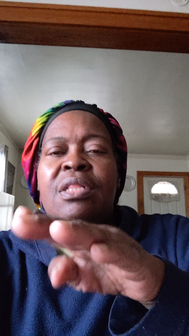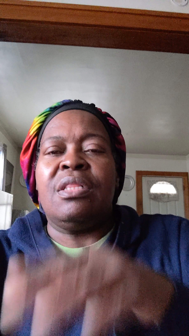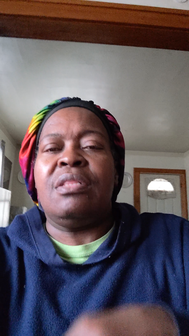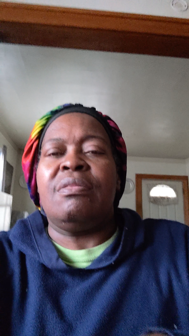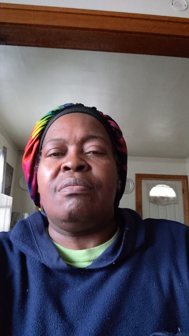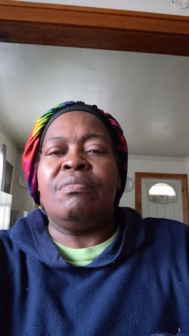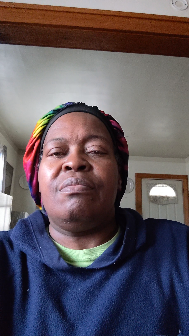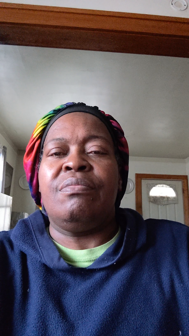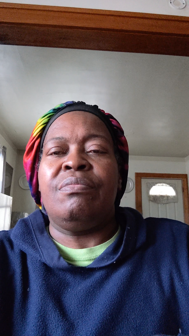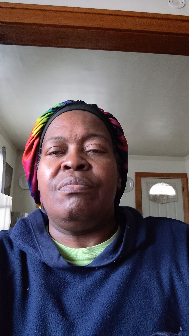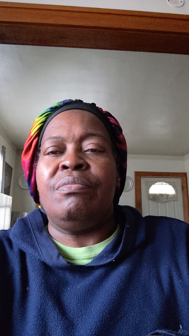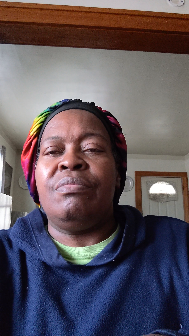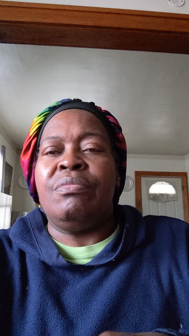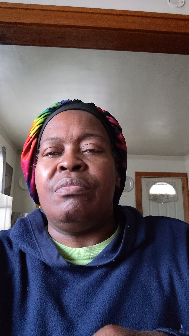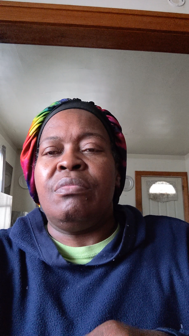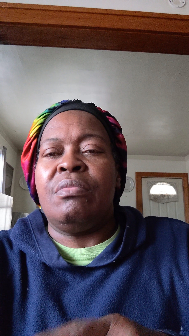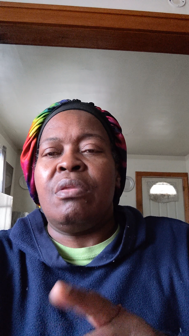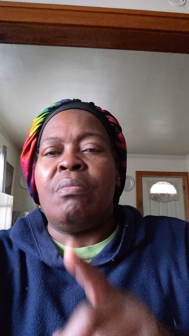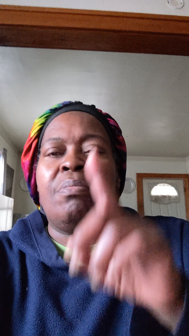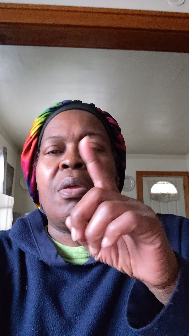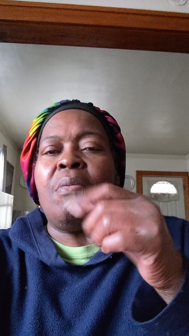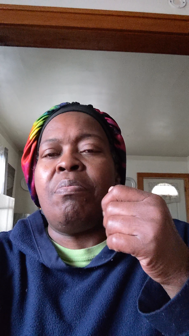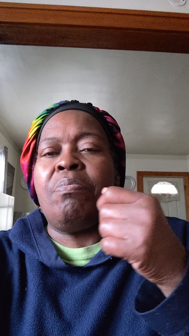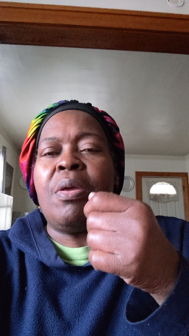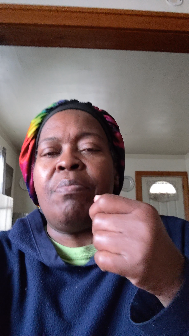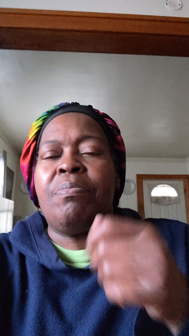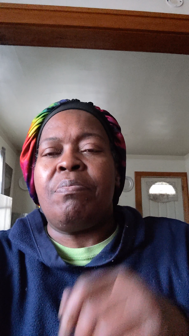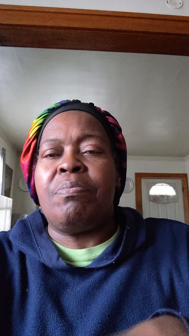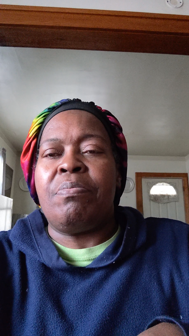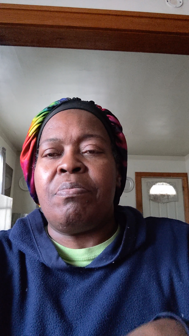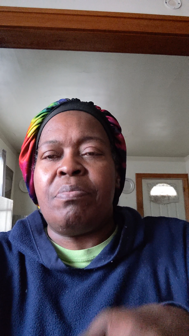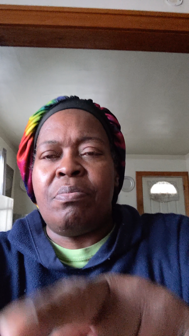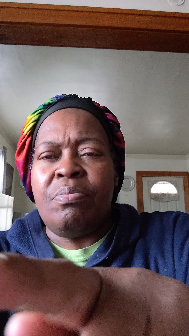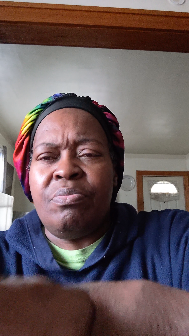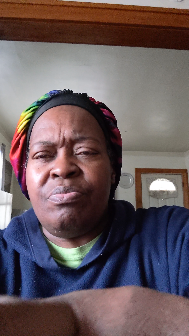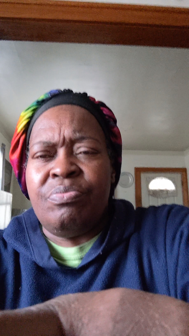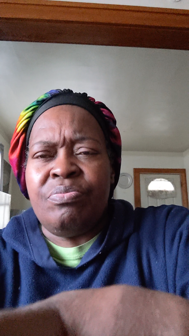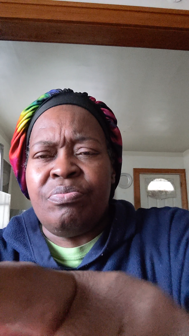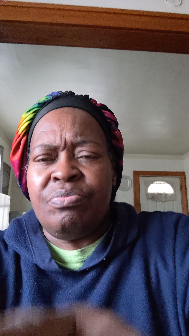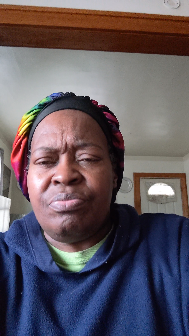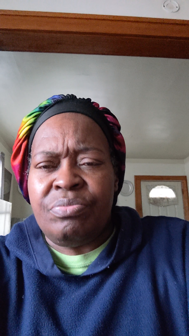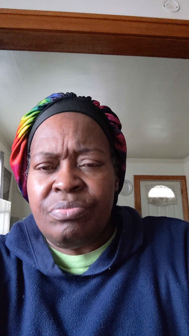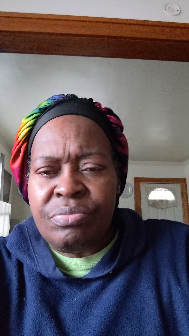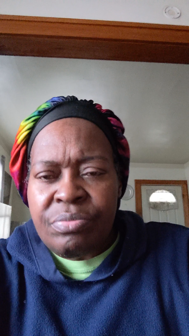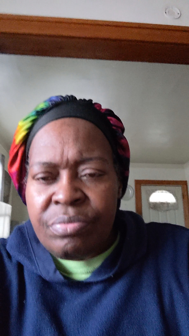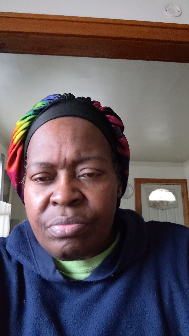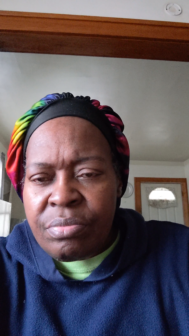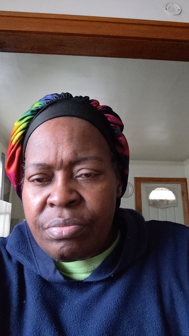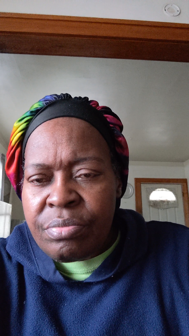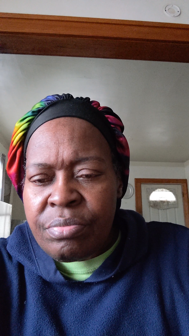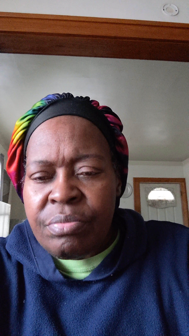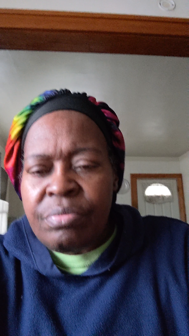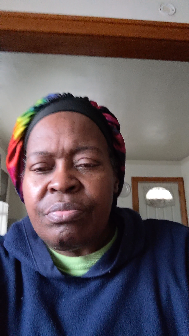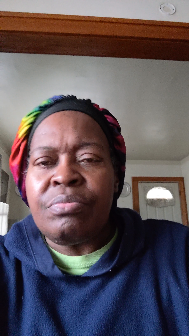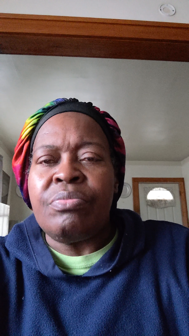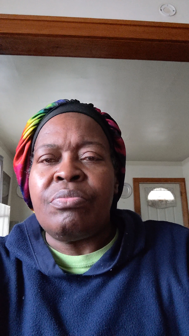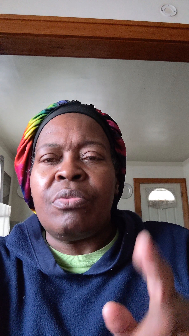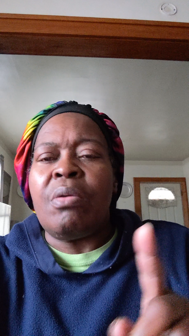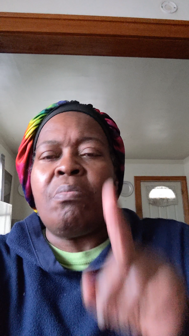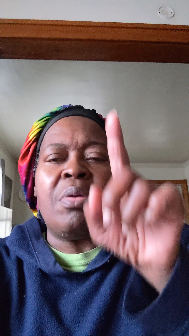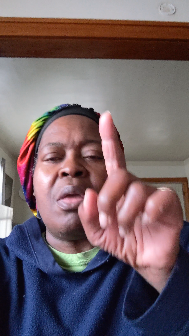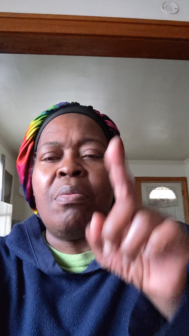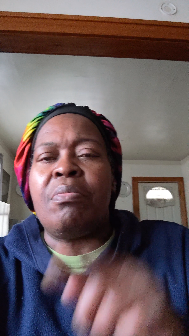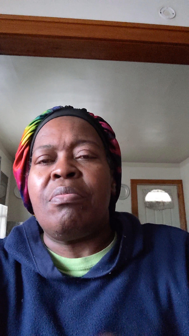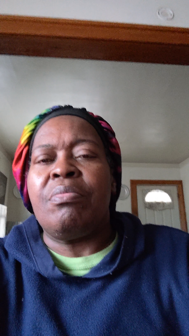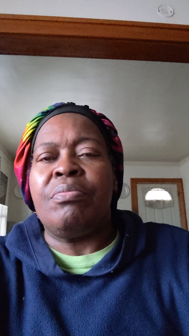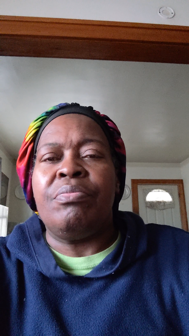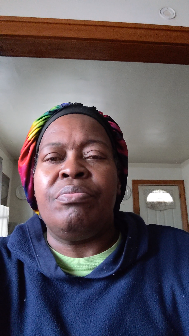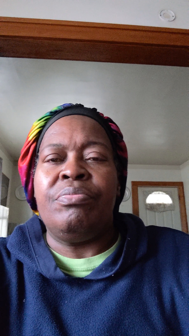bump